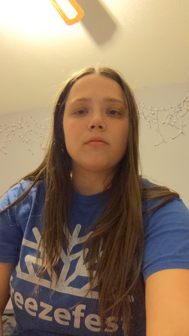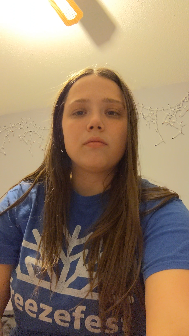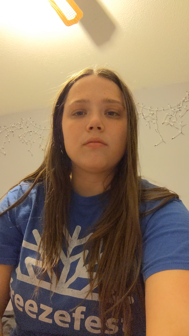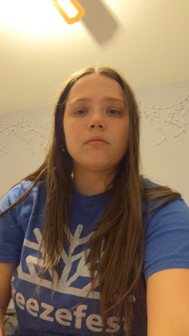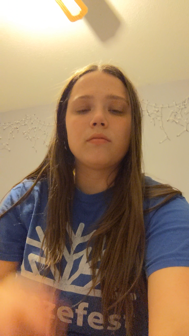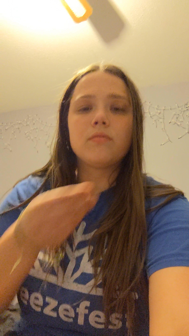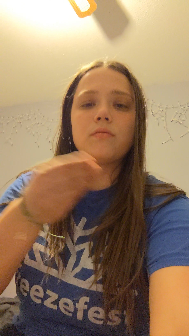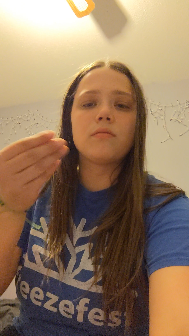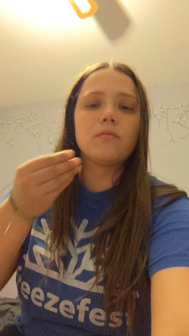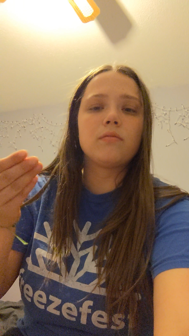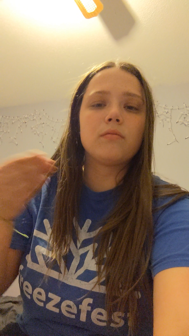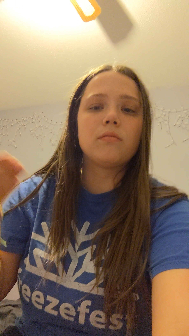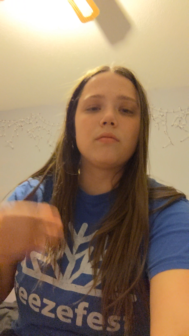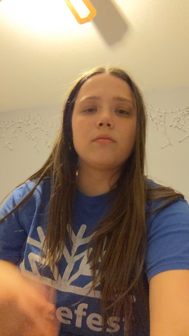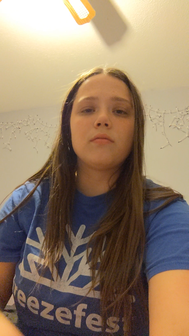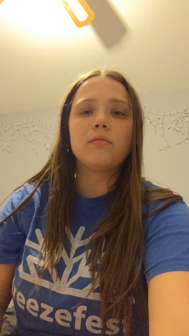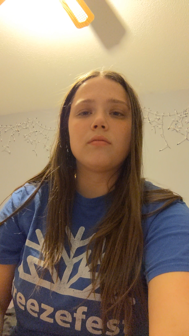shopping